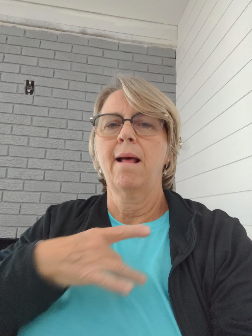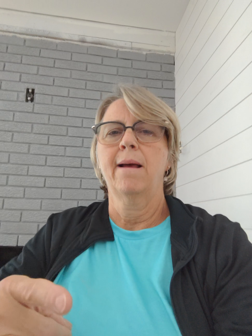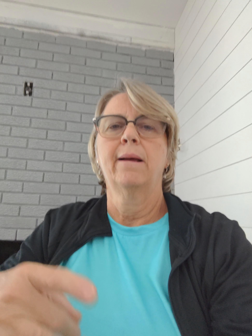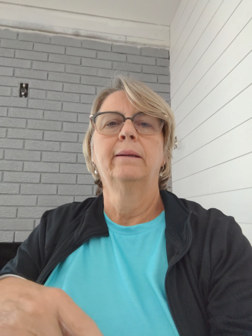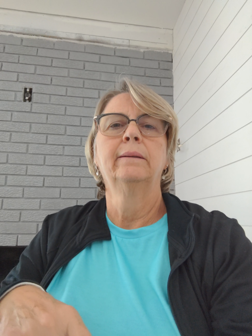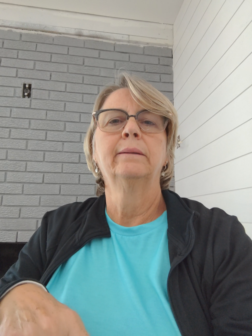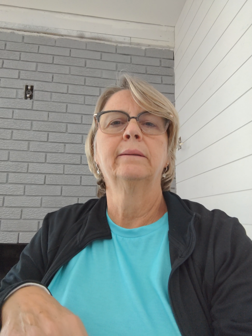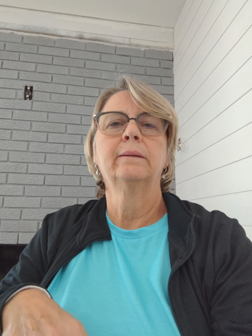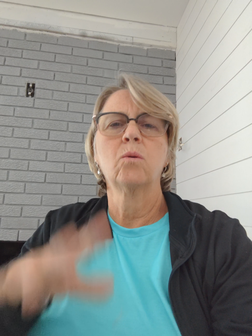like